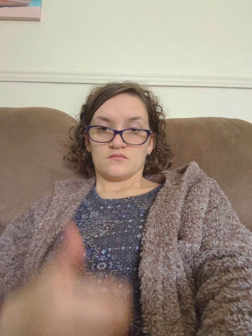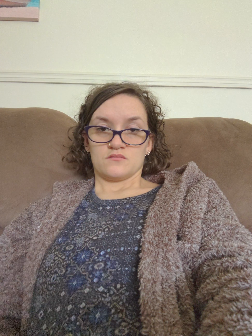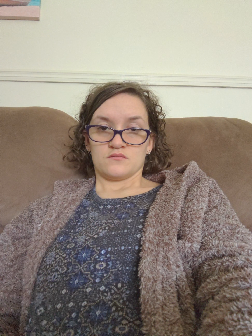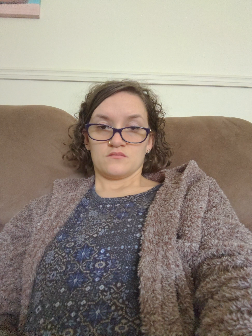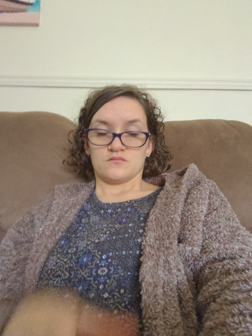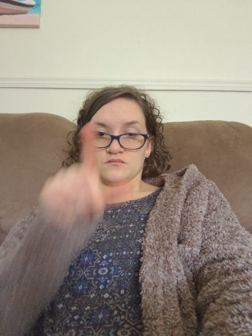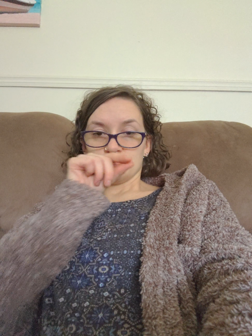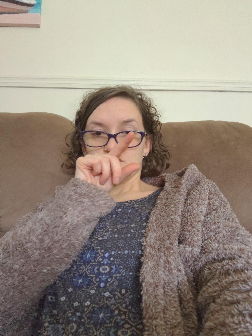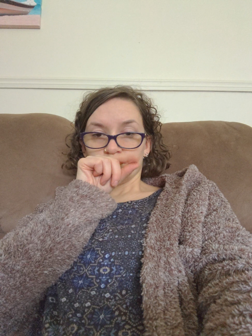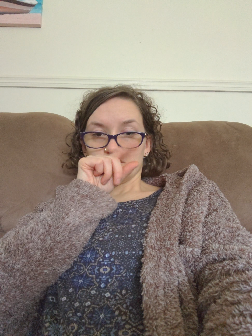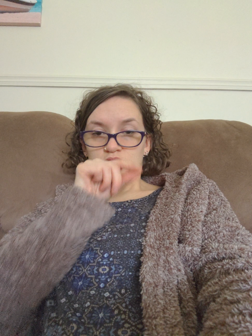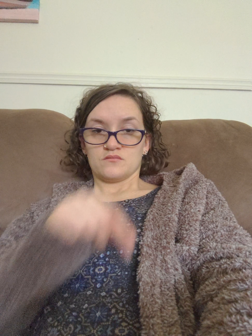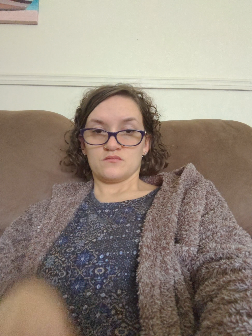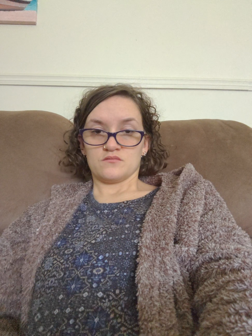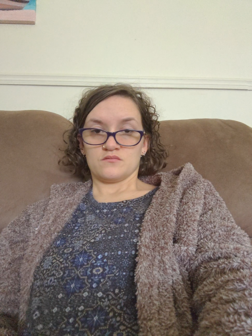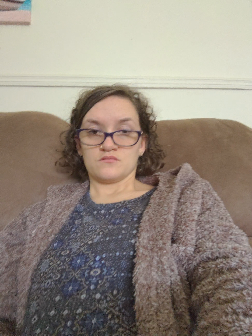bird